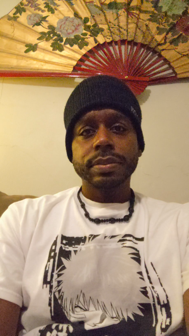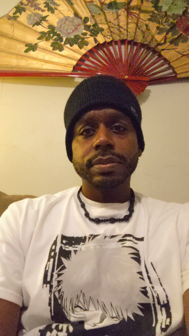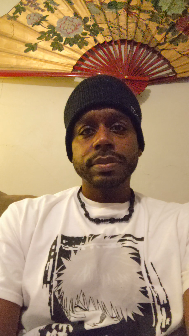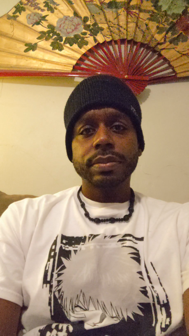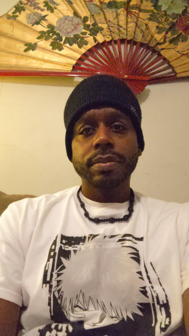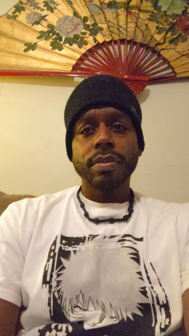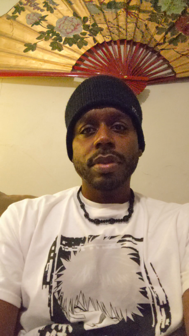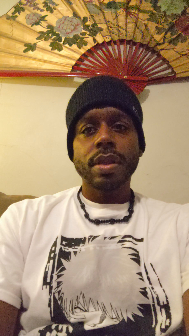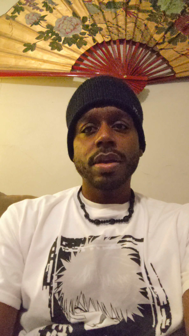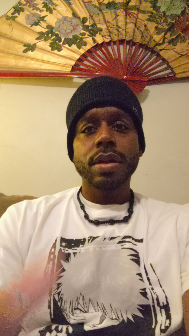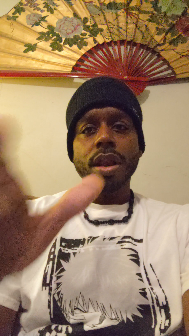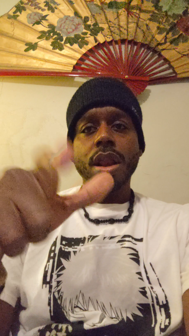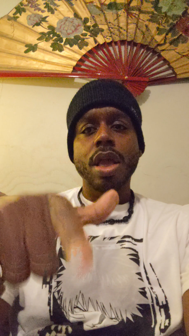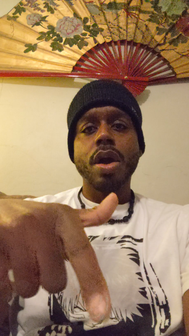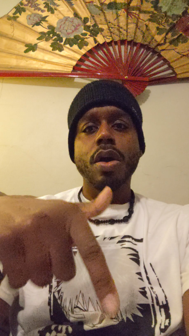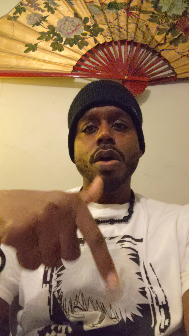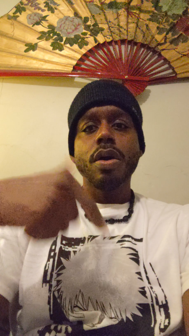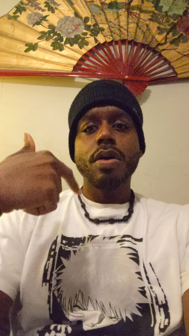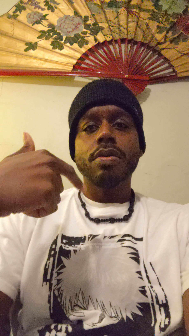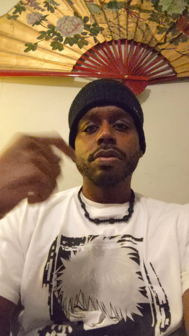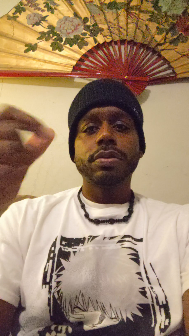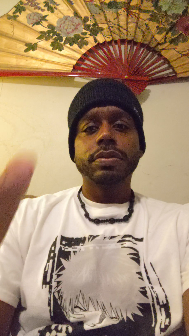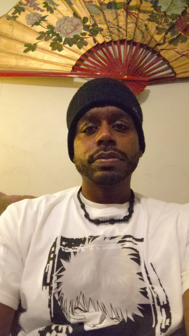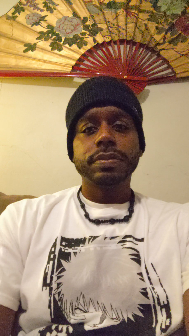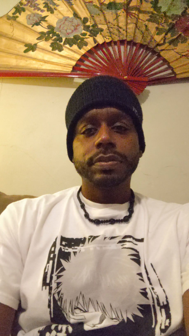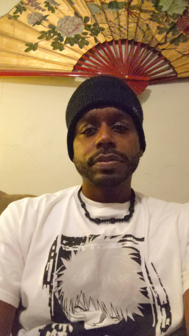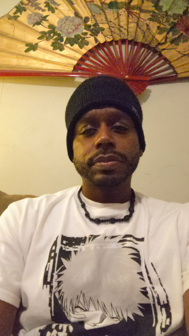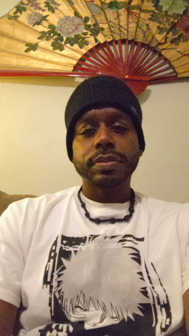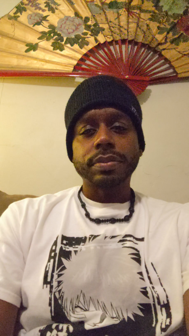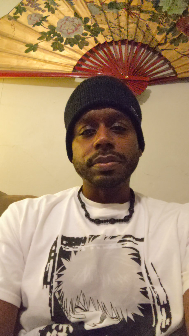long